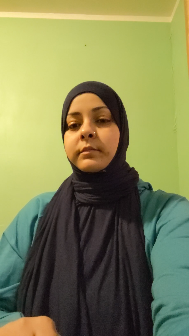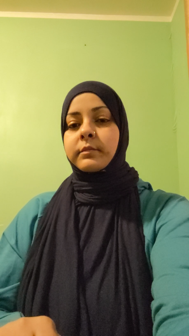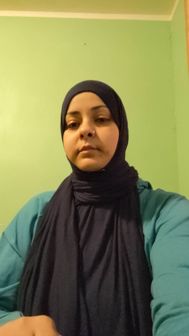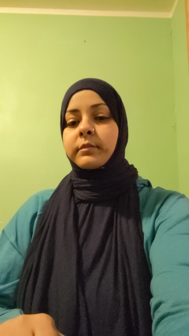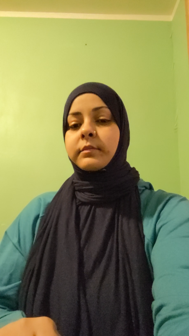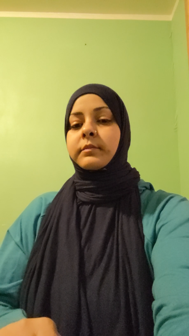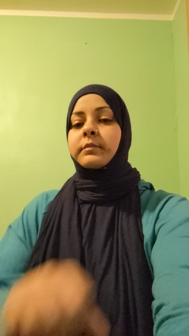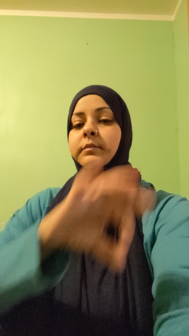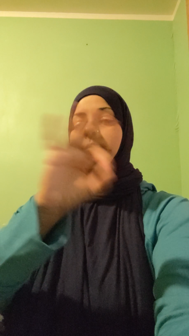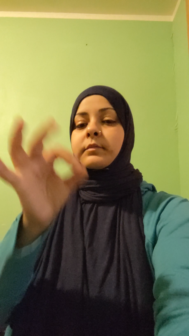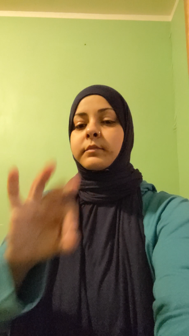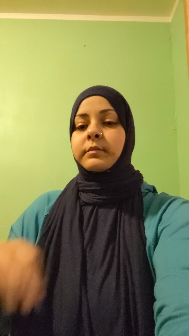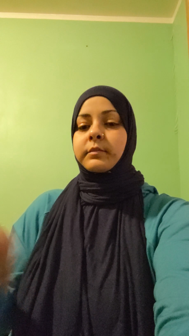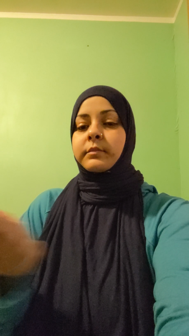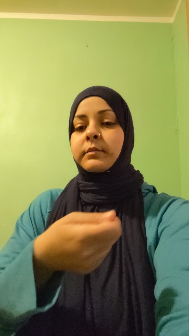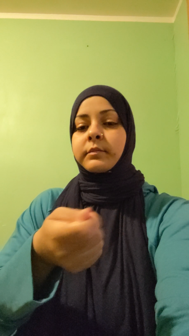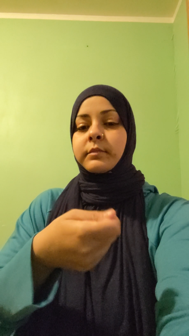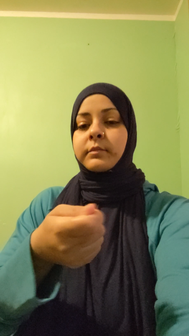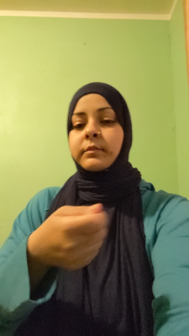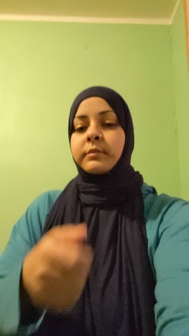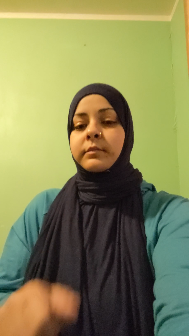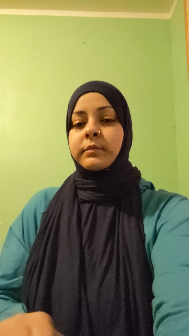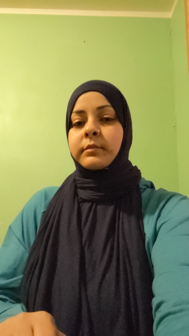hose